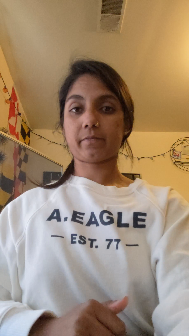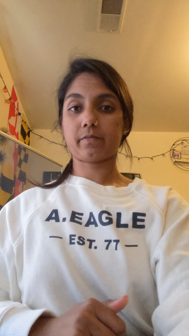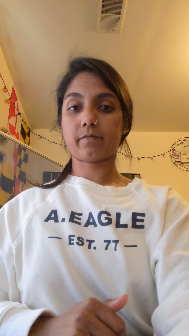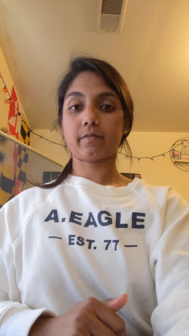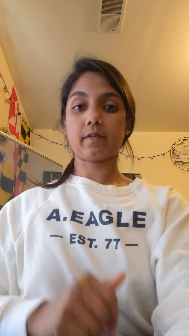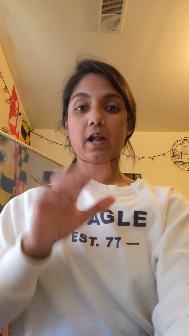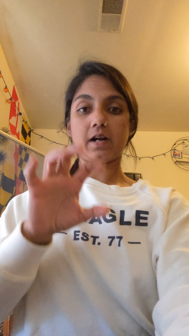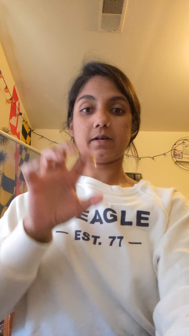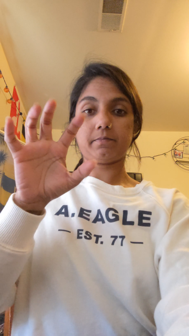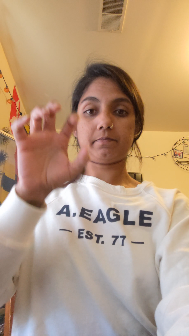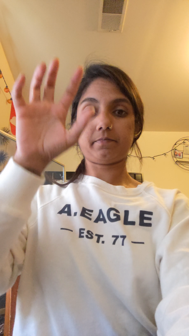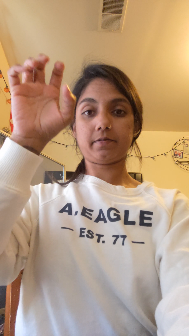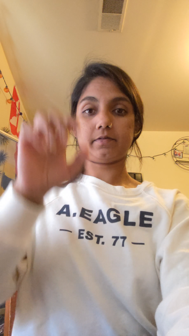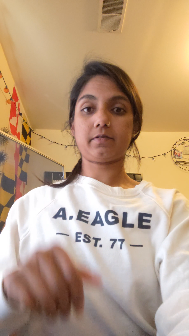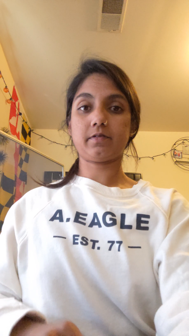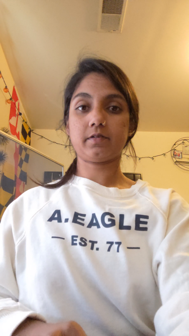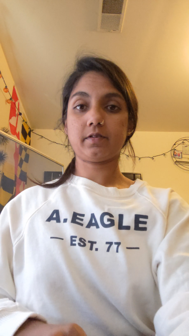climb